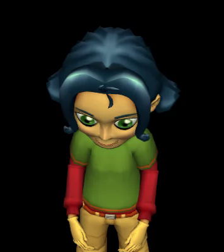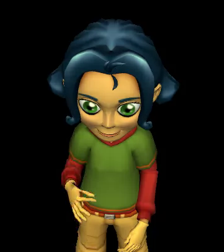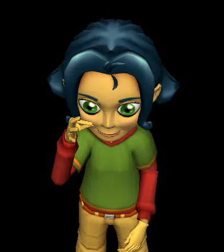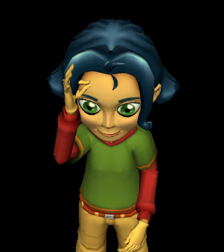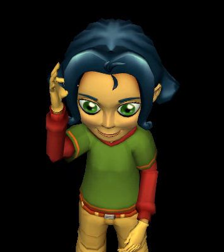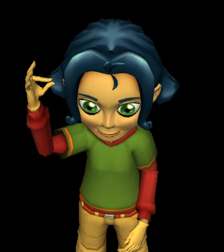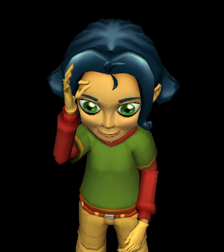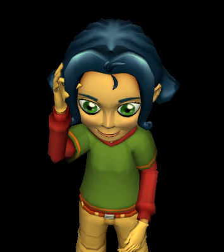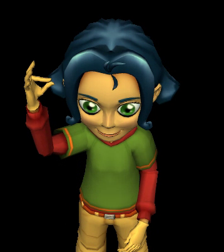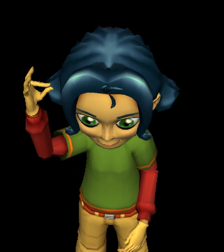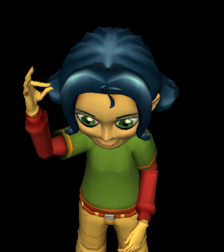شعر